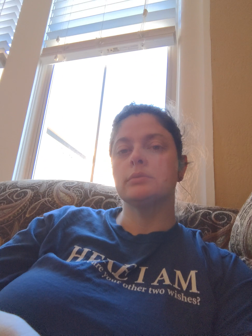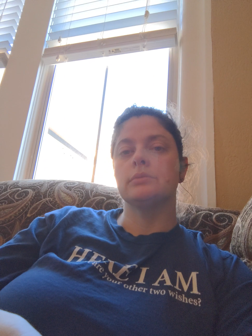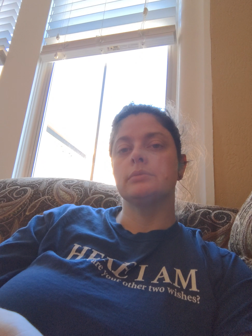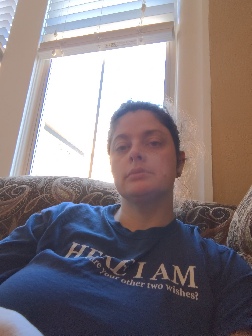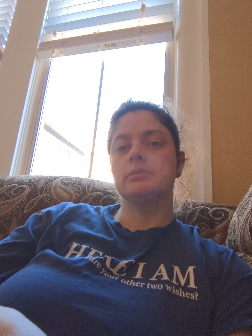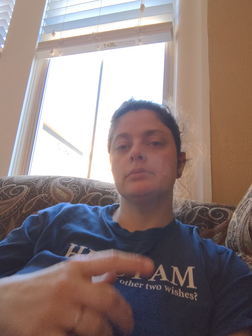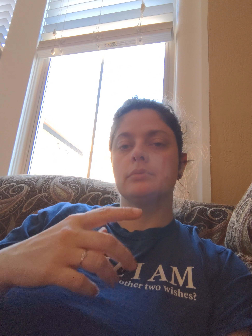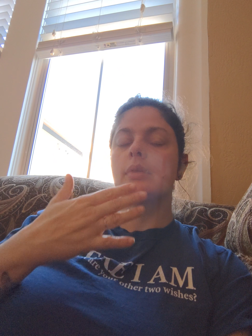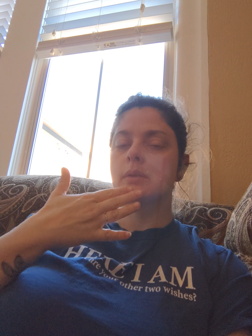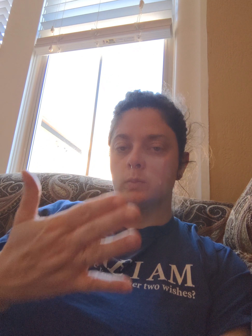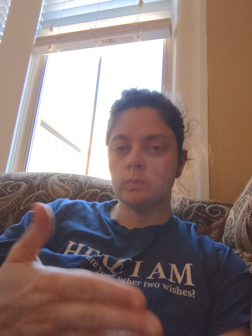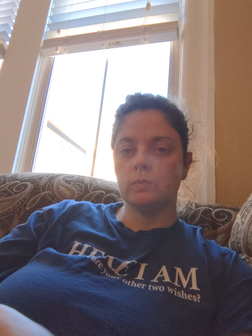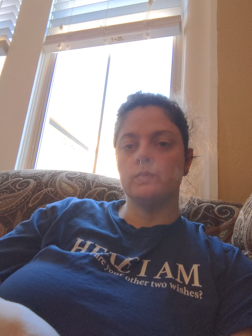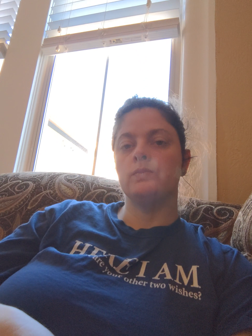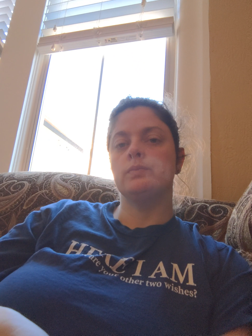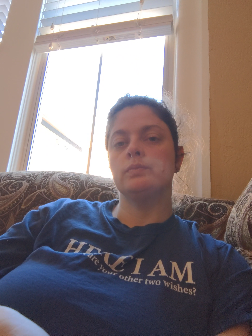thank you